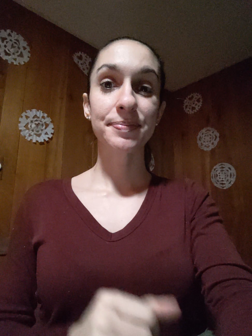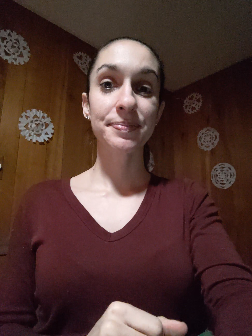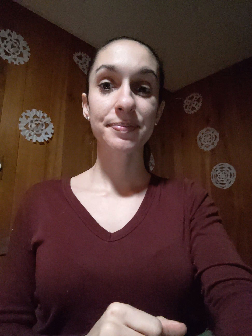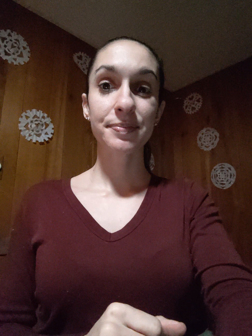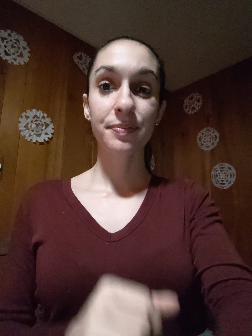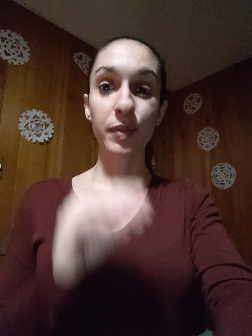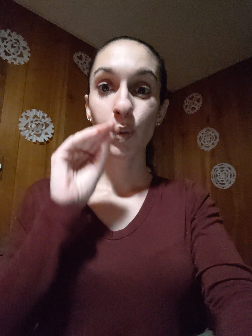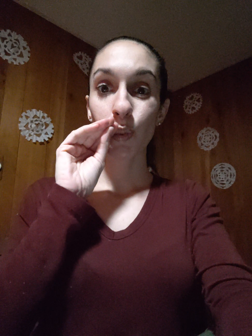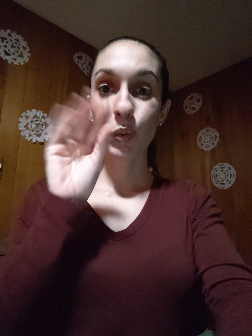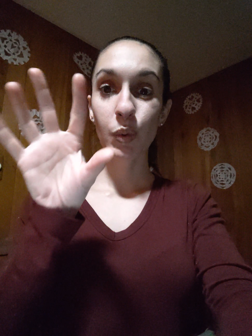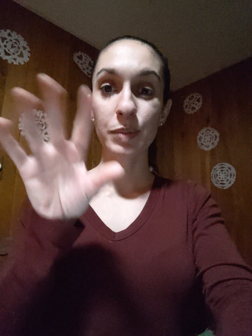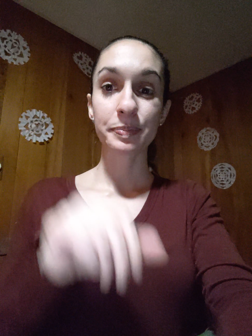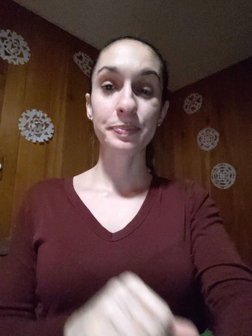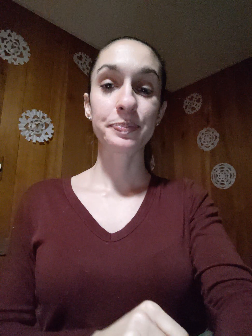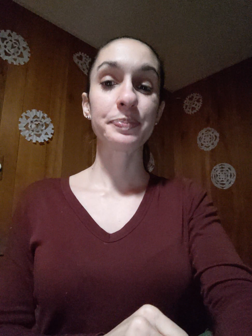blow